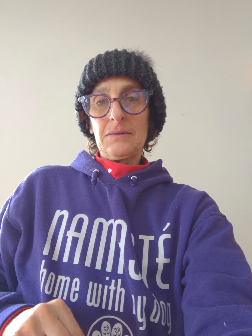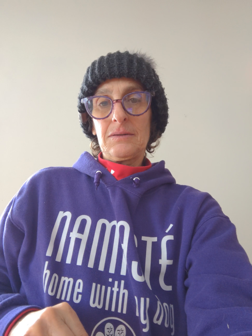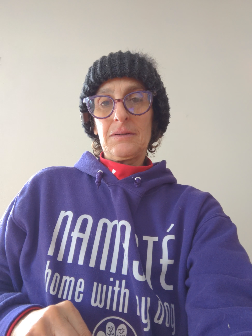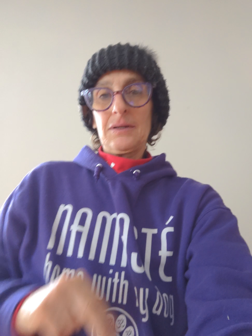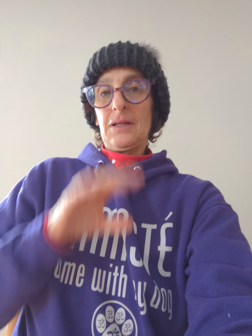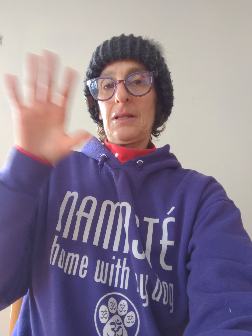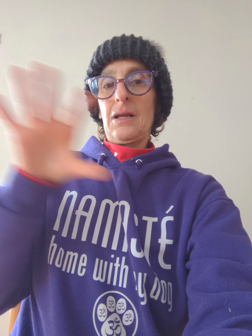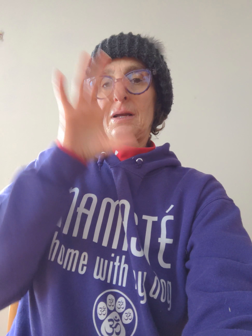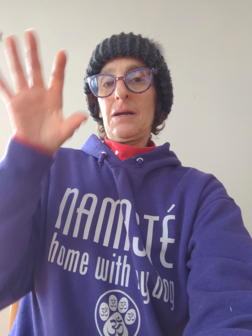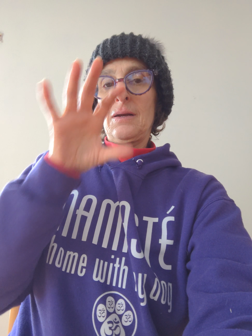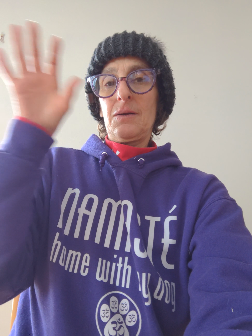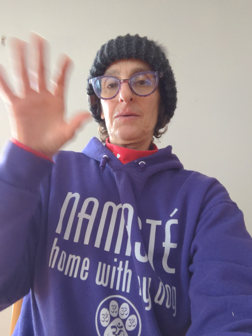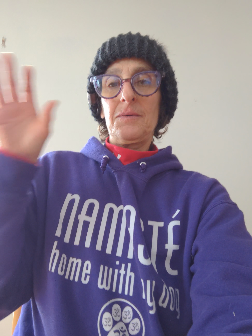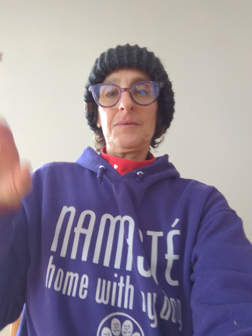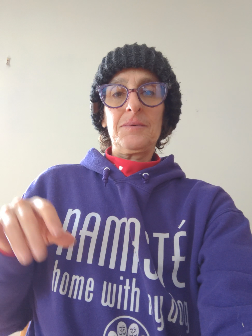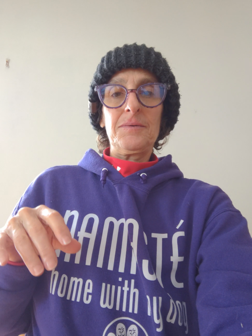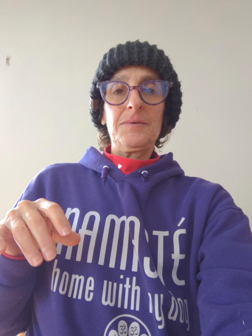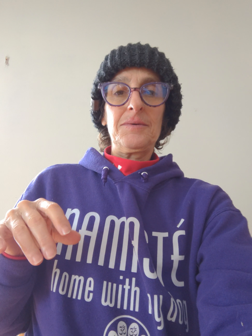cloud